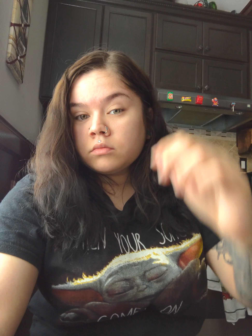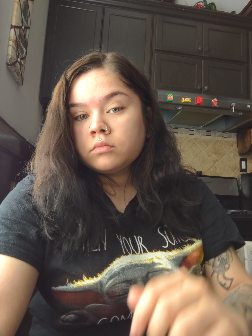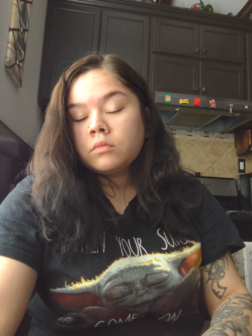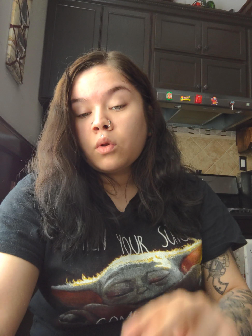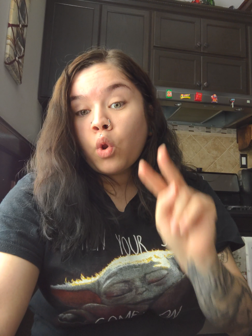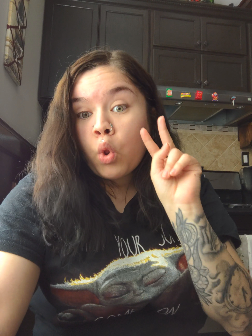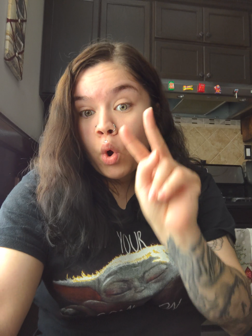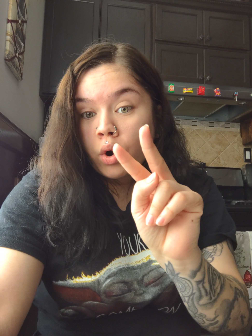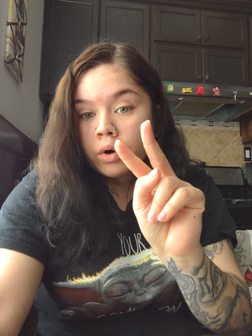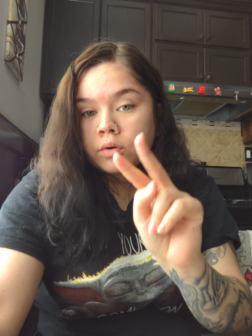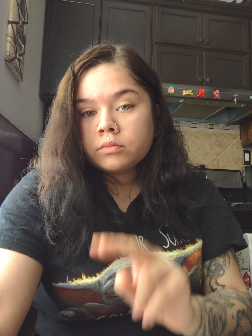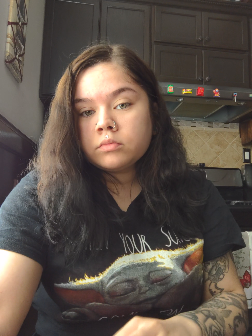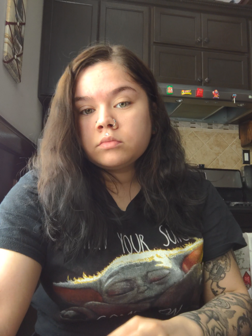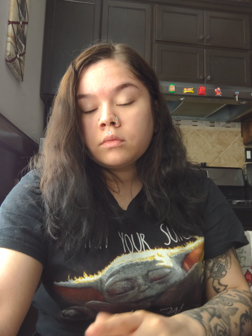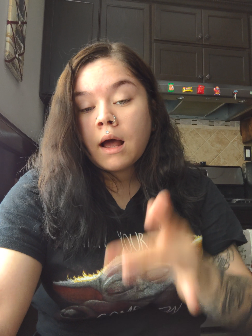look